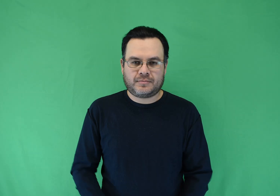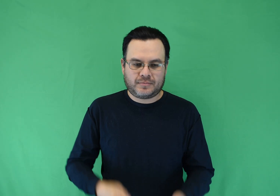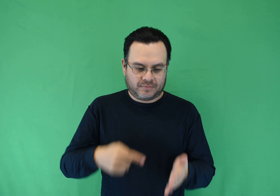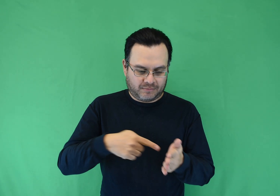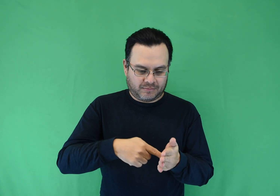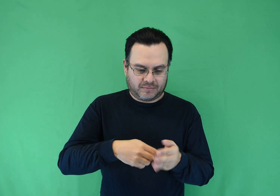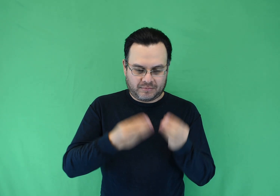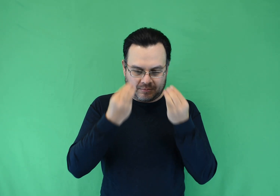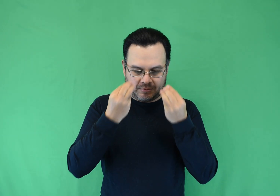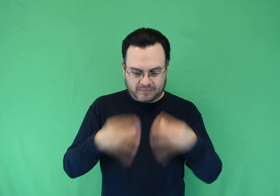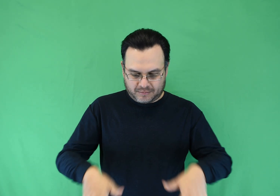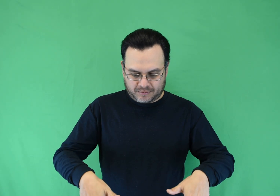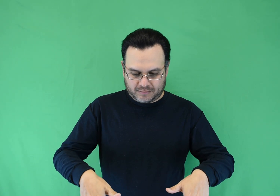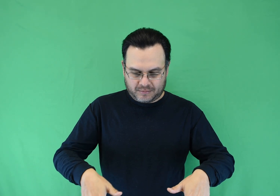perder